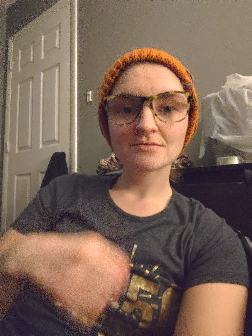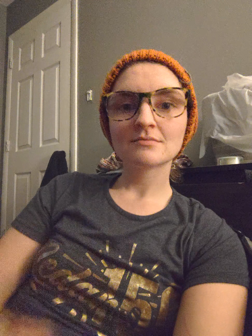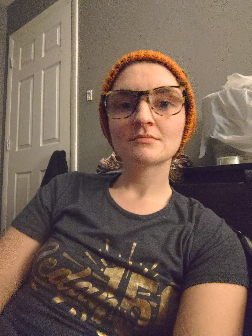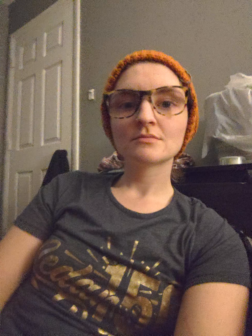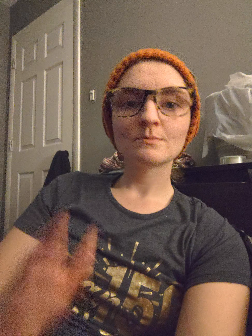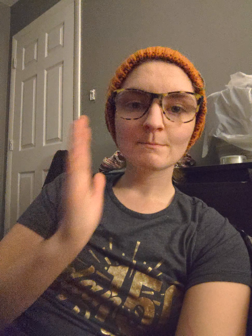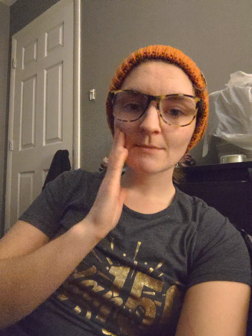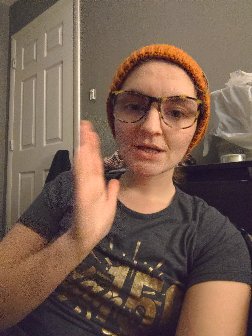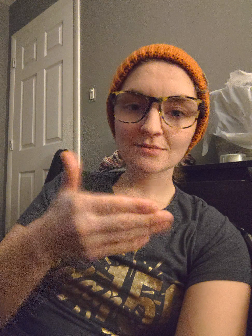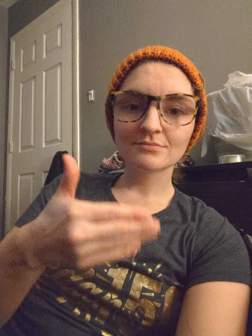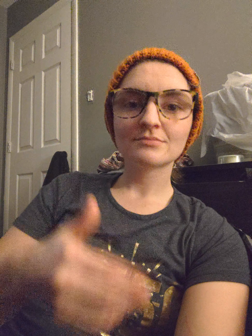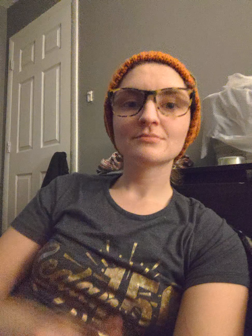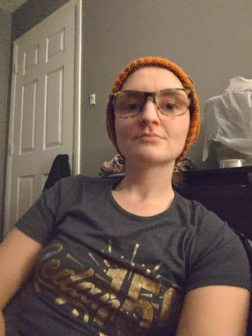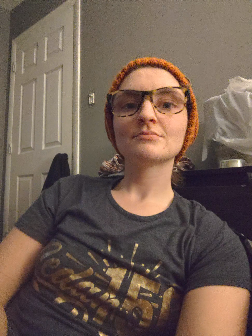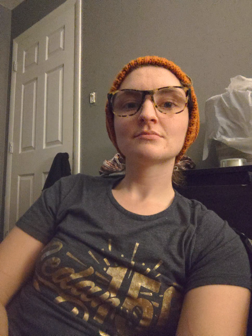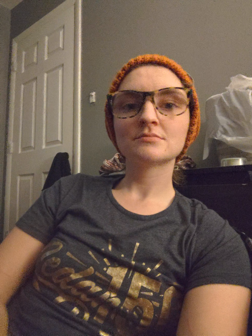bedroom